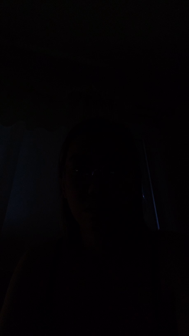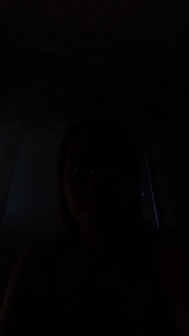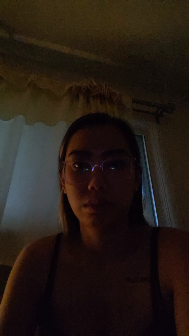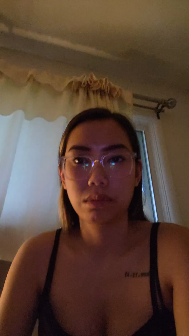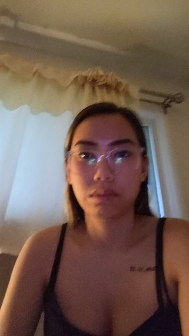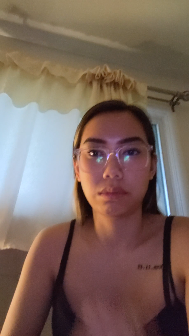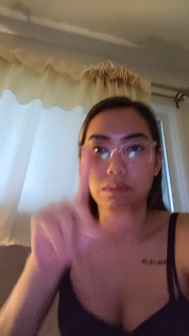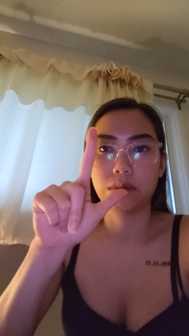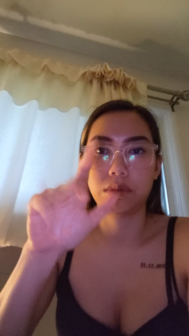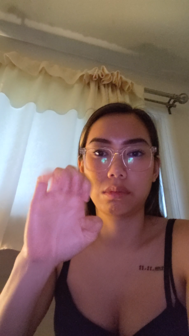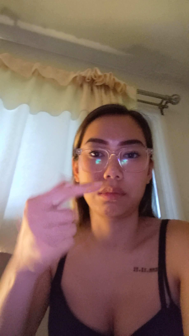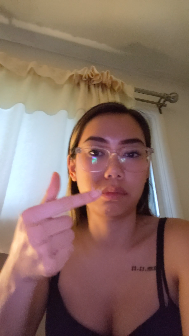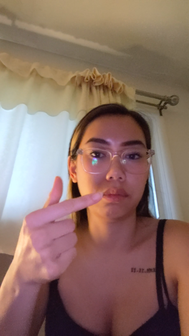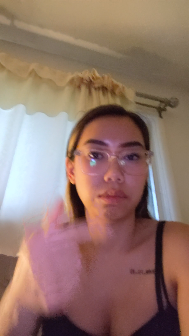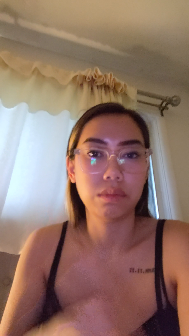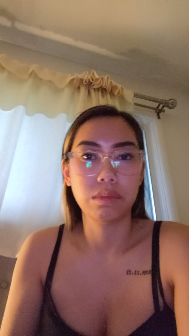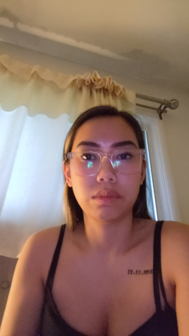leg